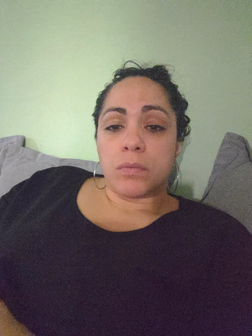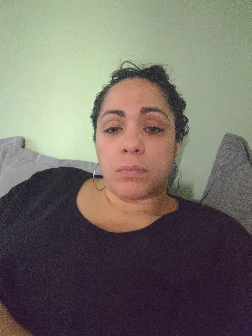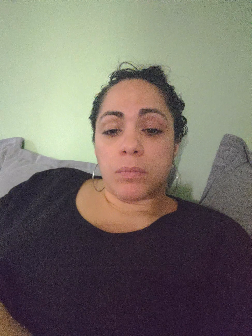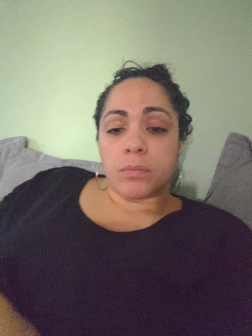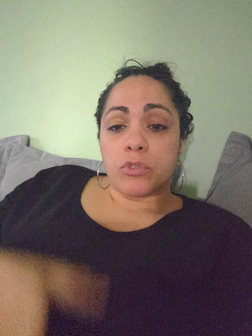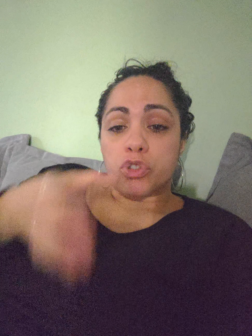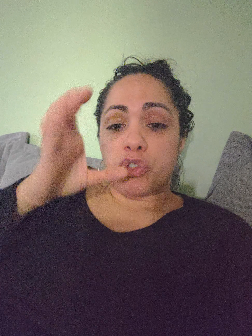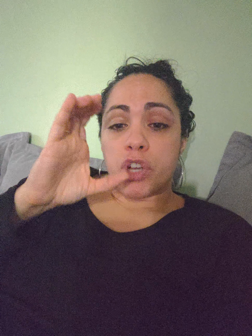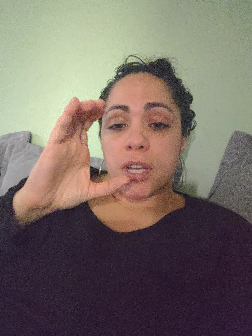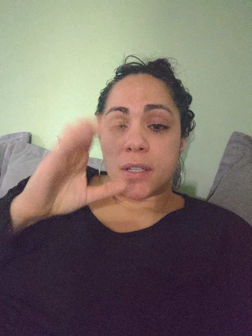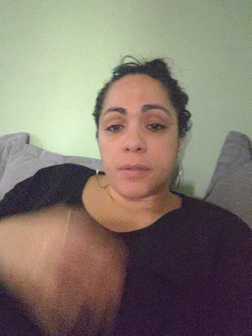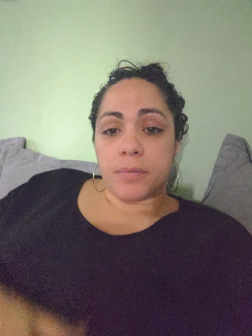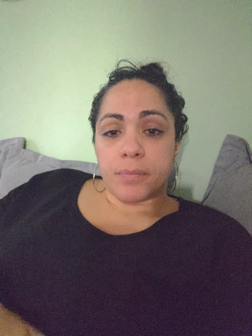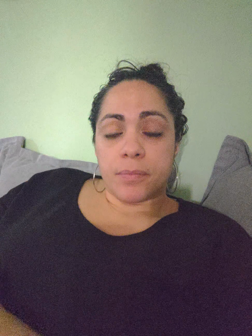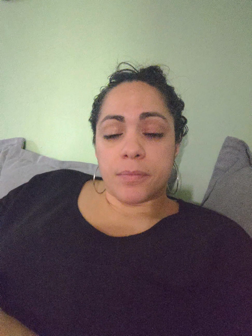drink